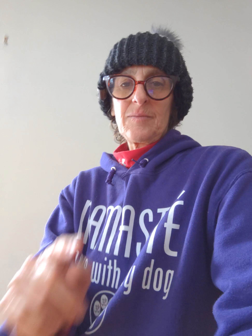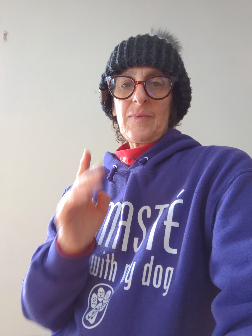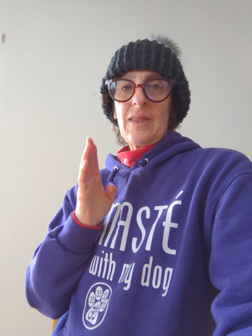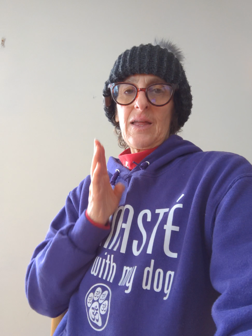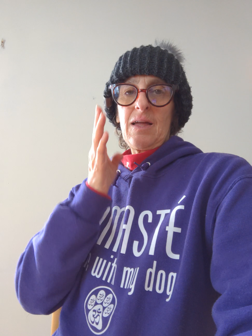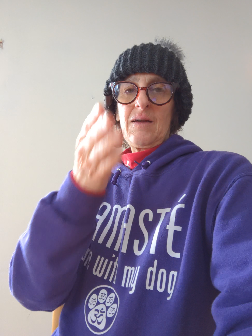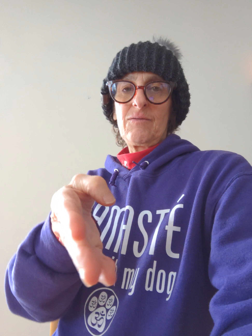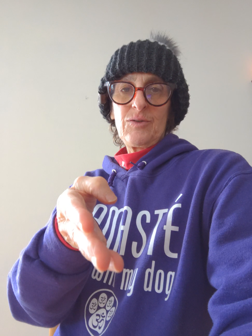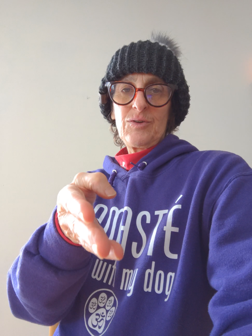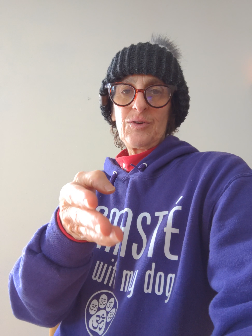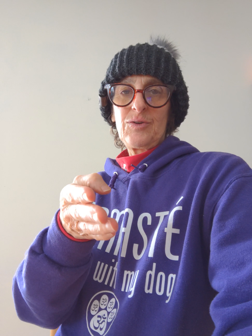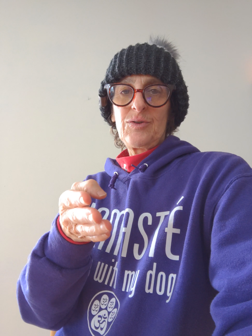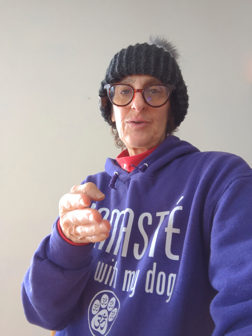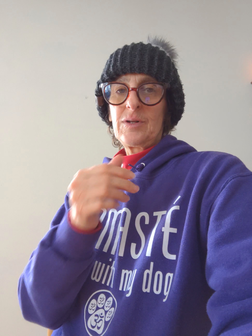after